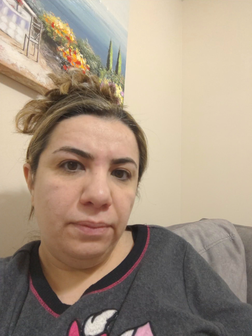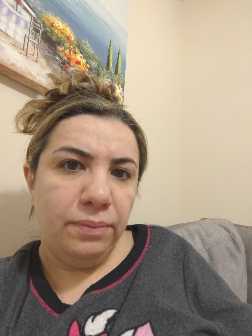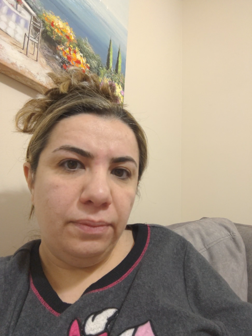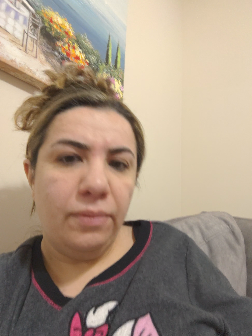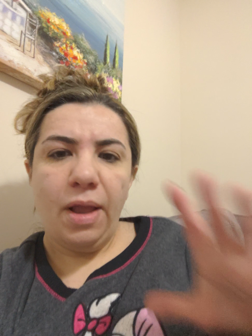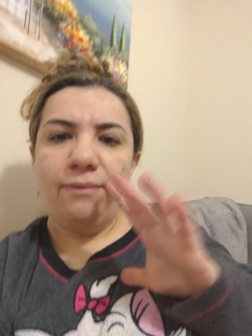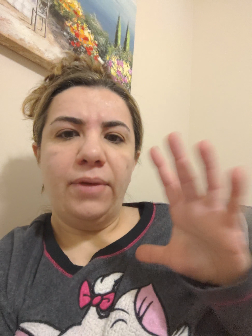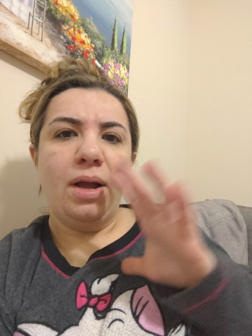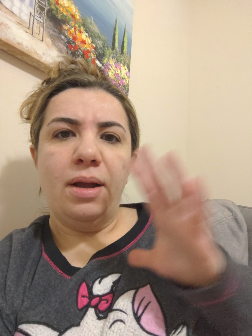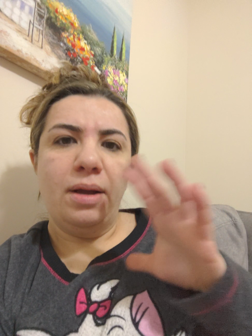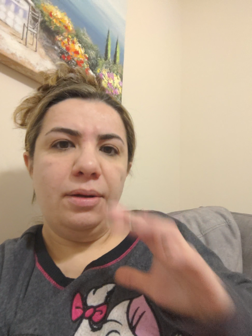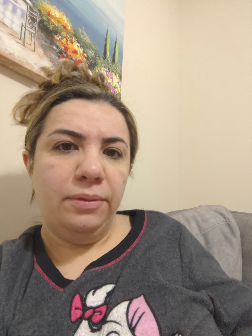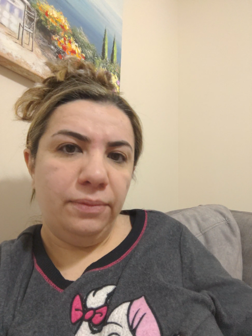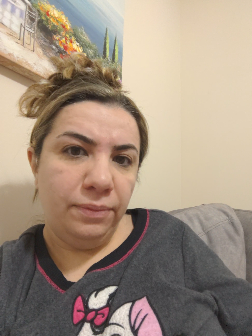fine